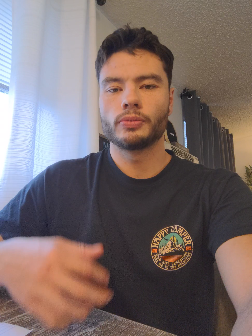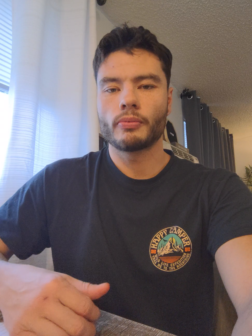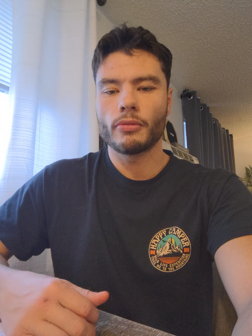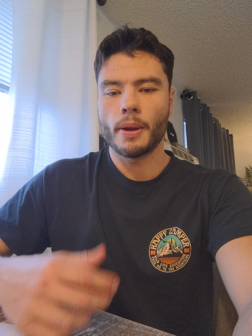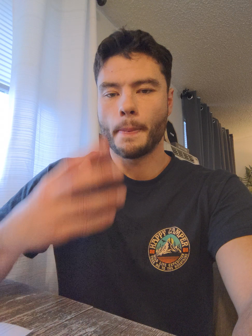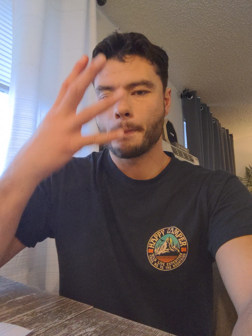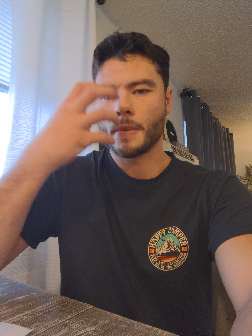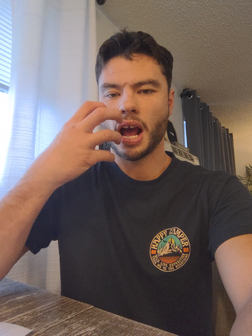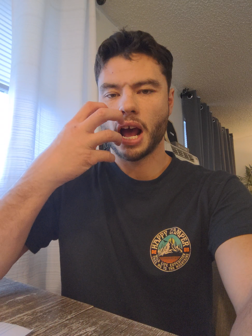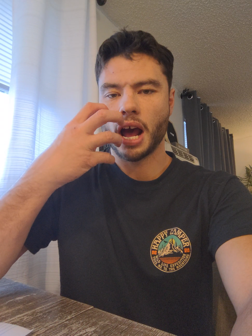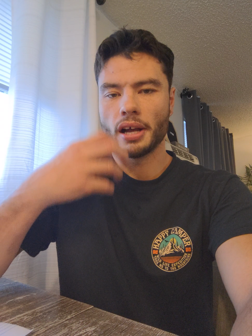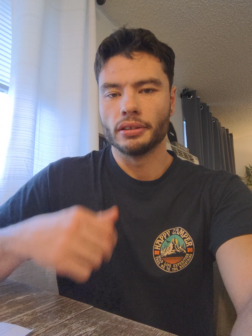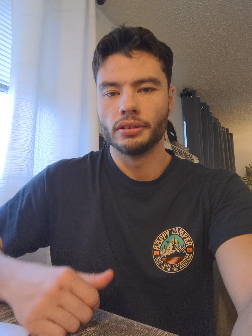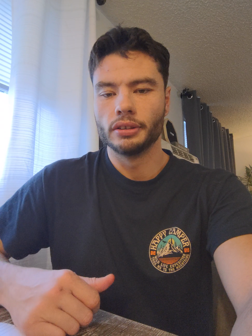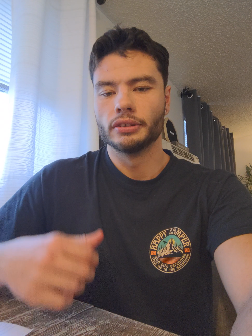mad